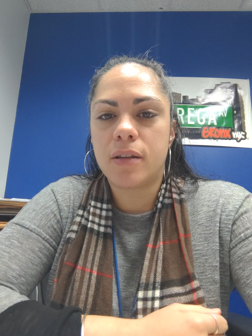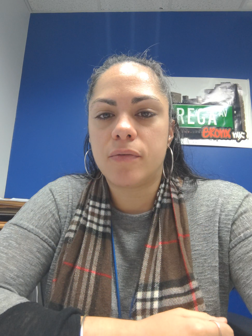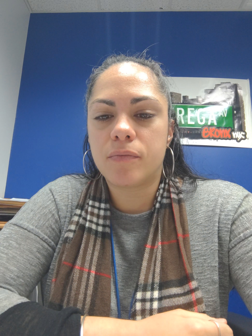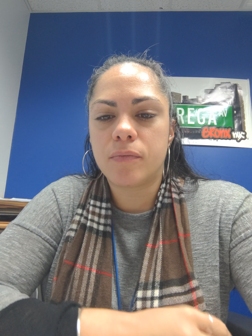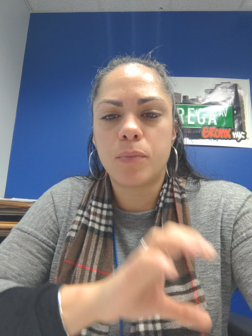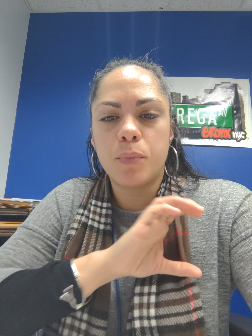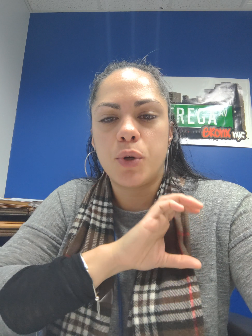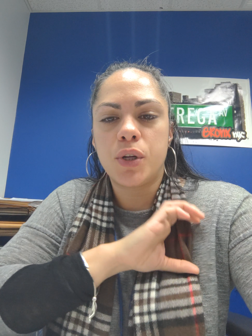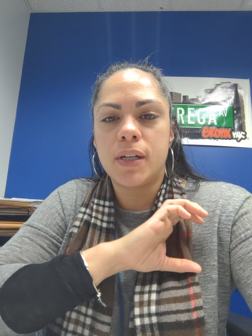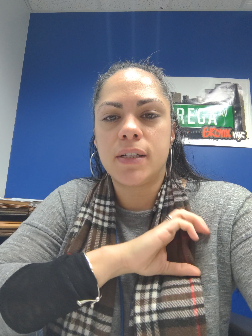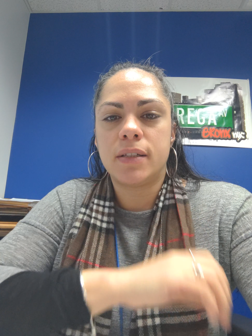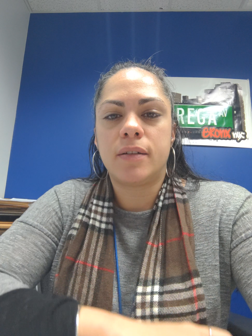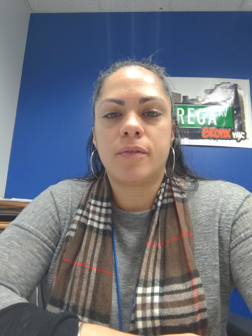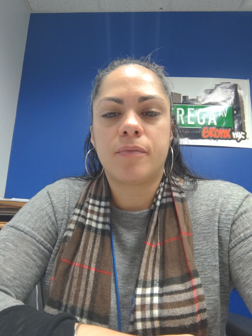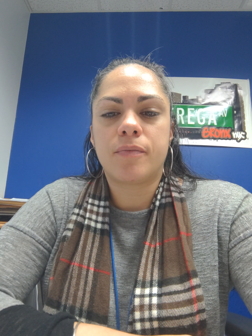police